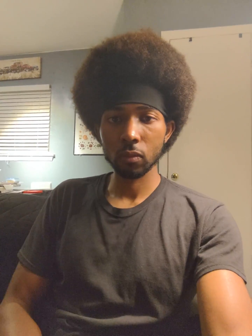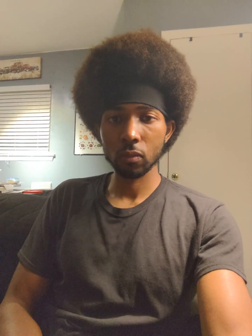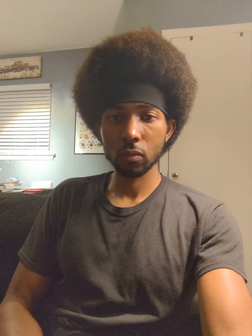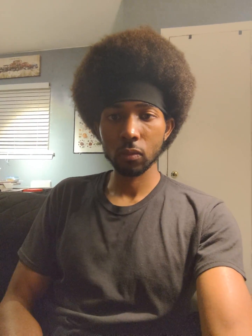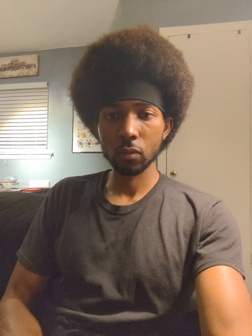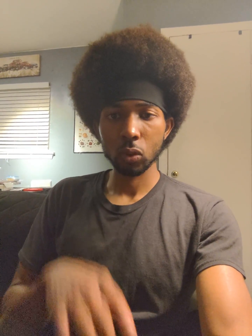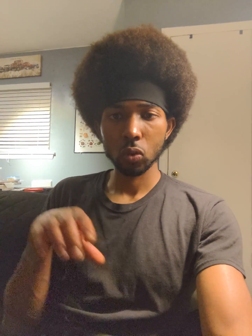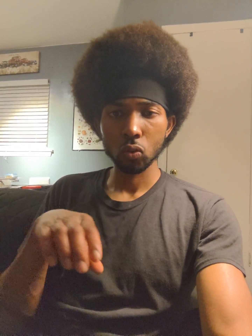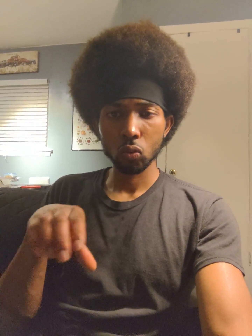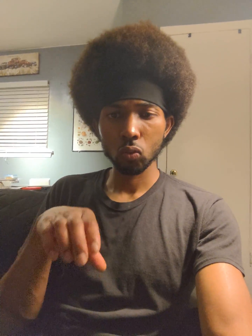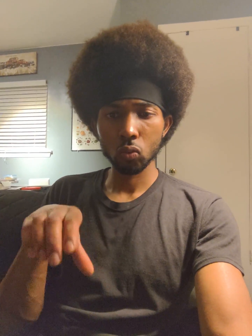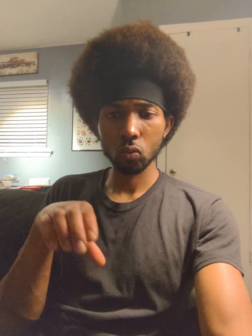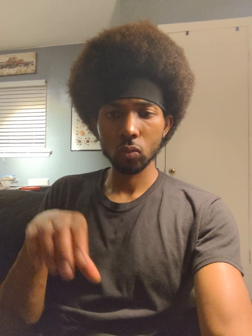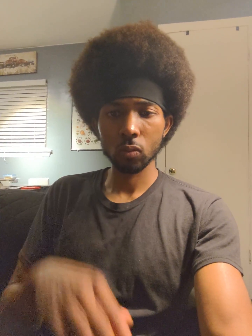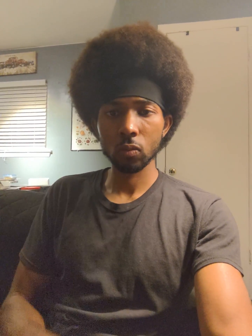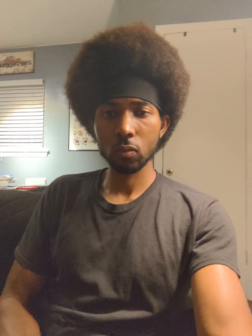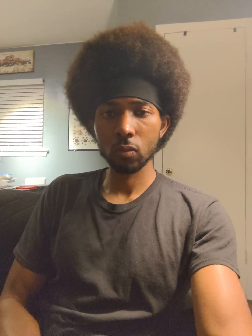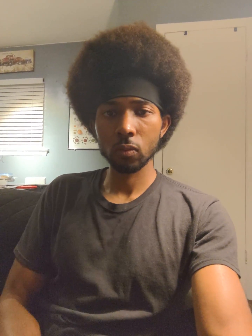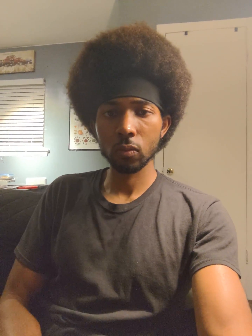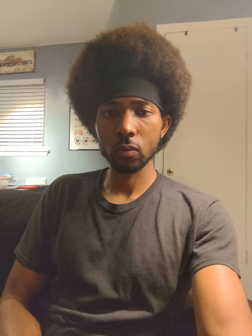does